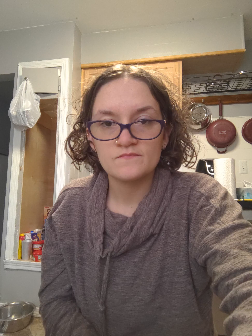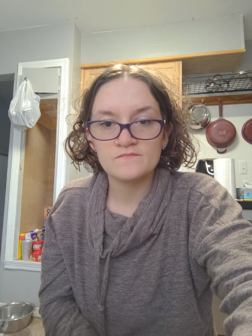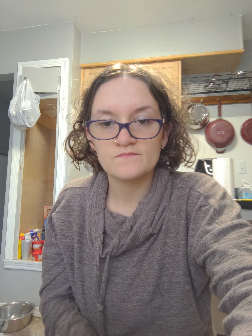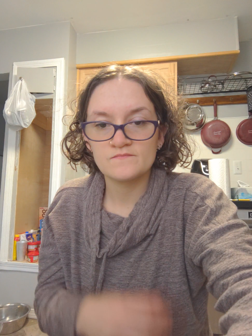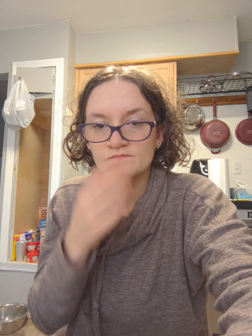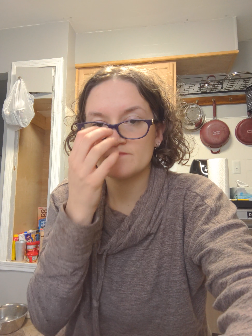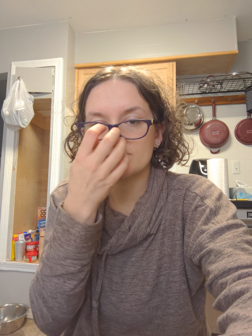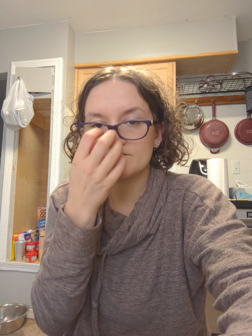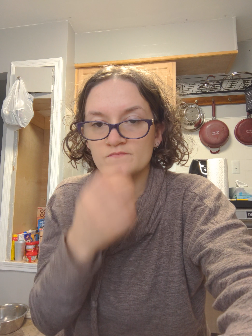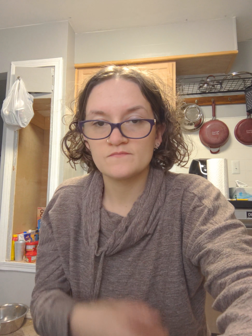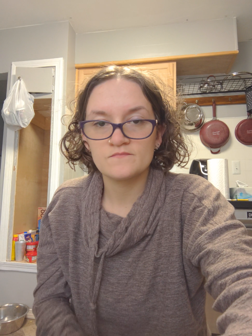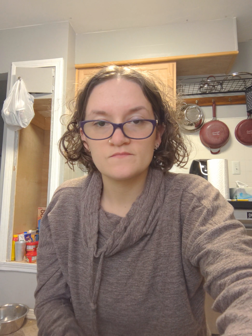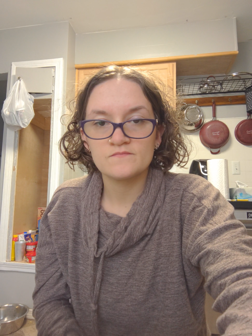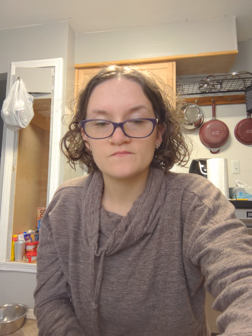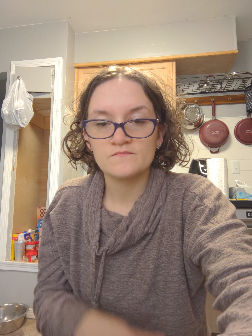clown